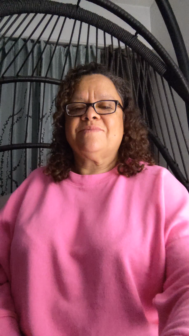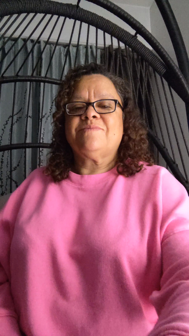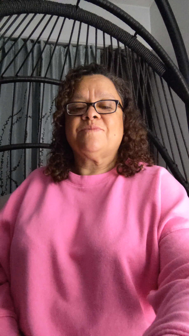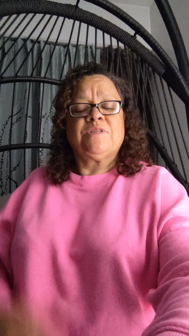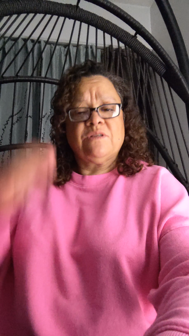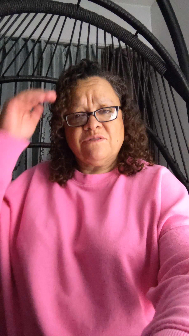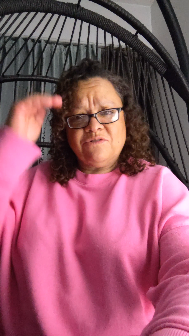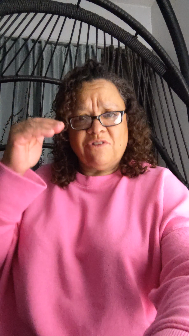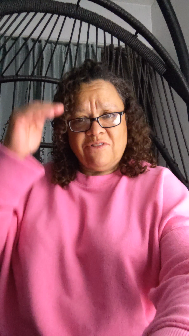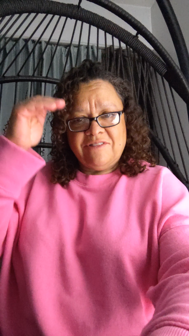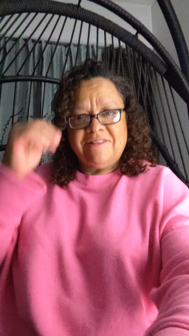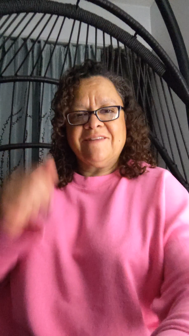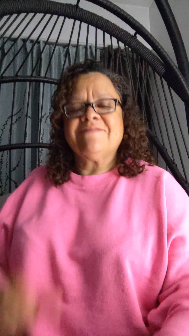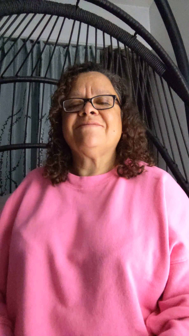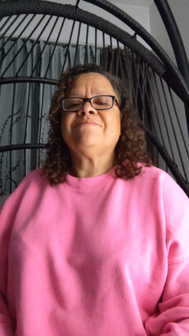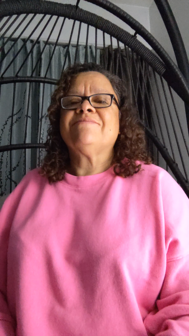short